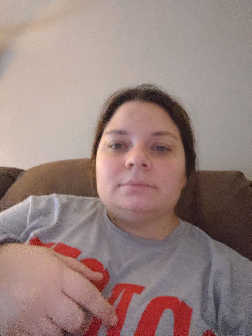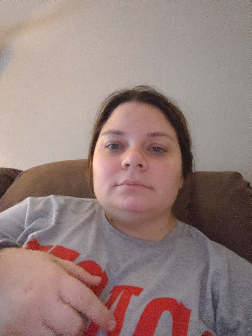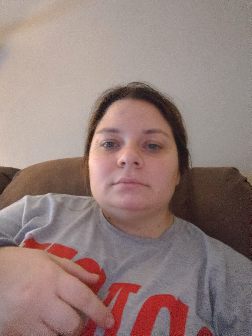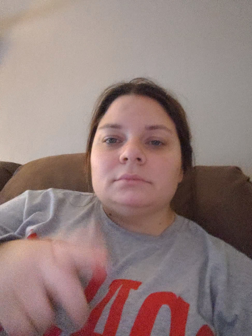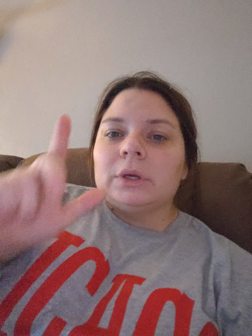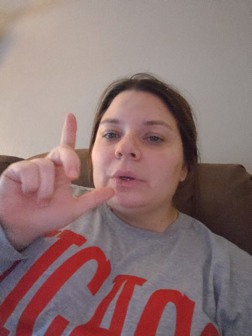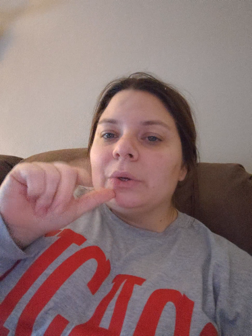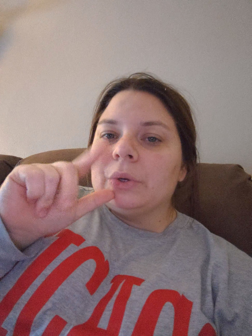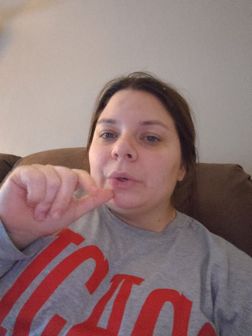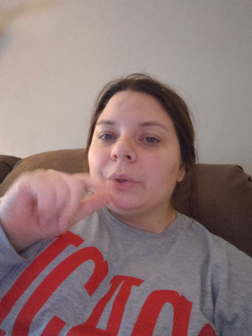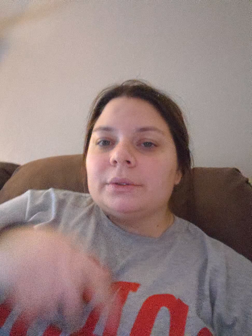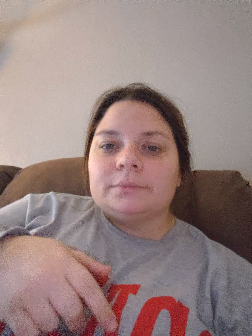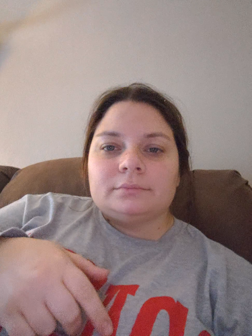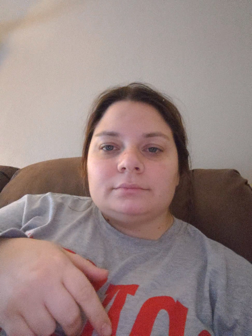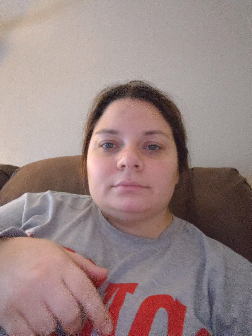who